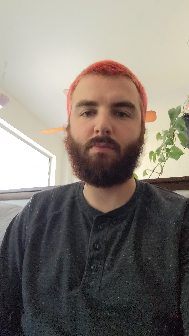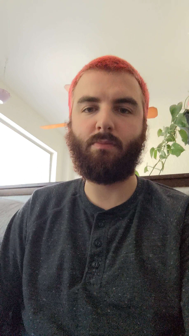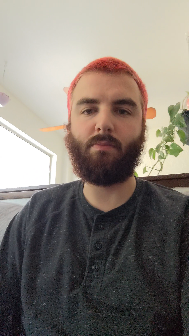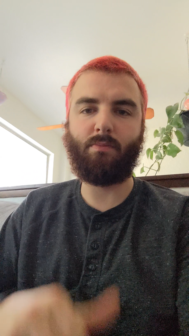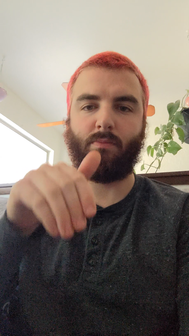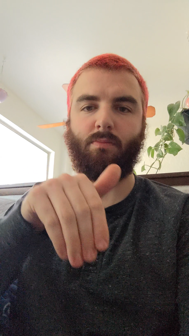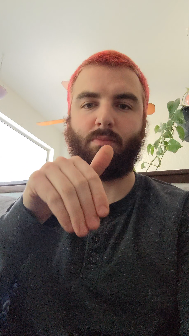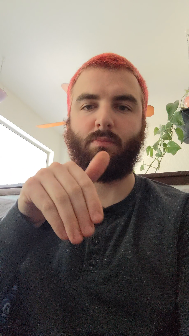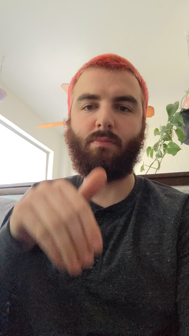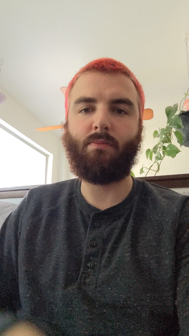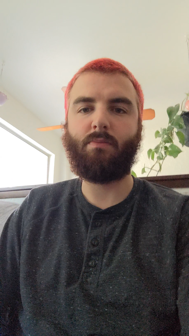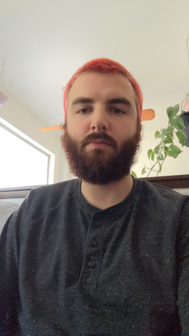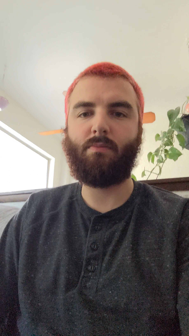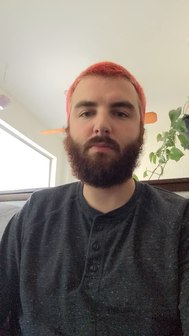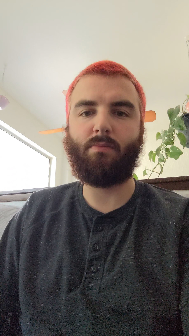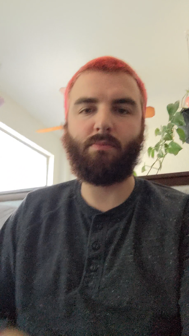night night